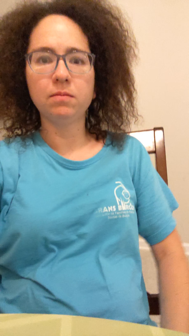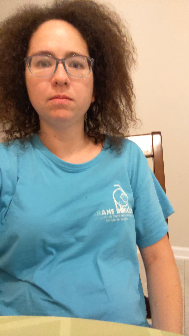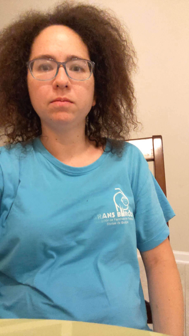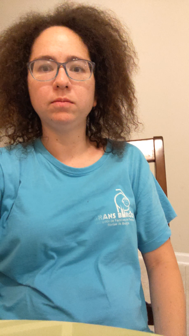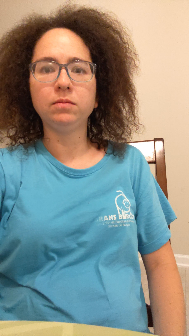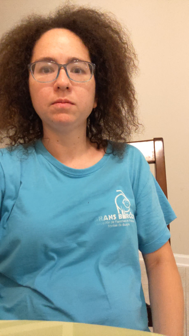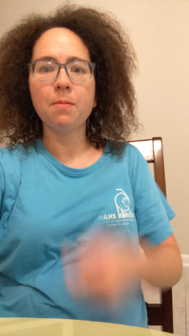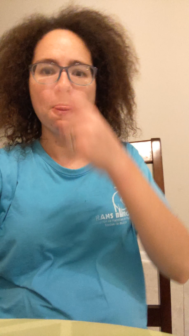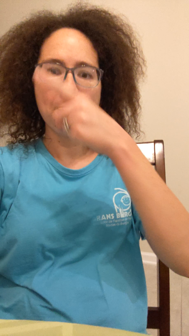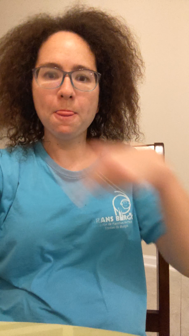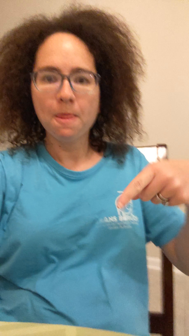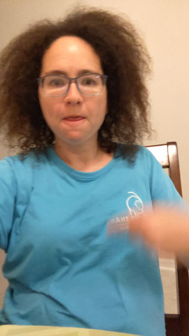cut